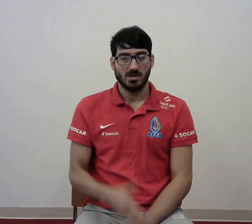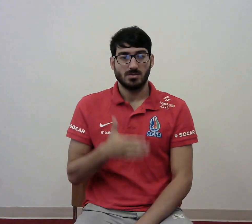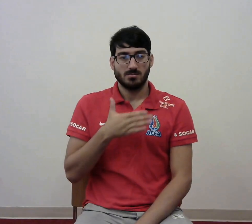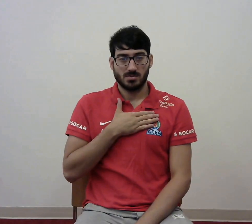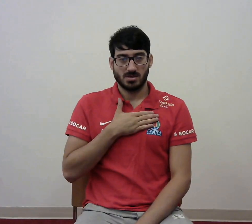mən